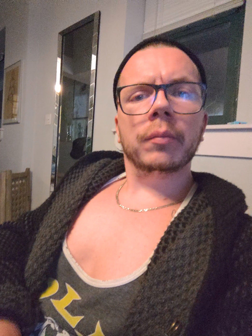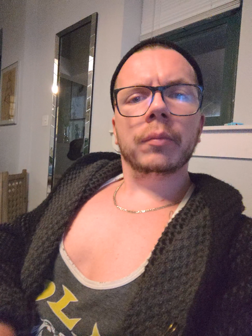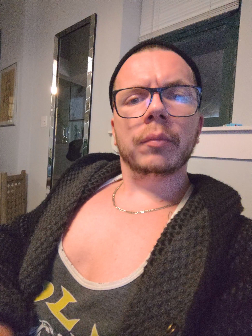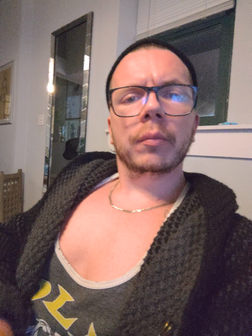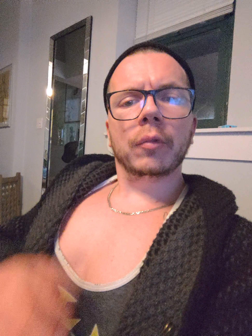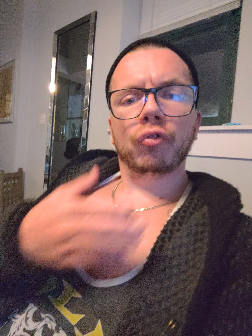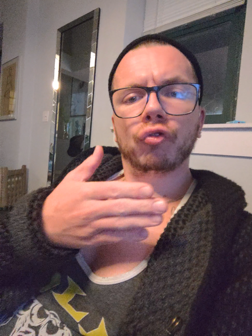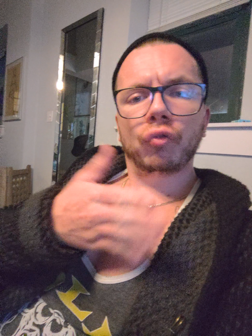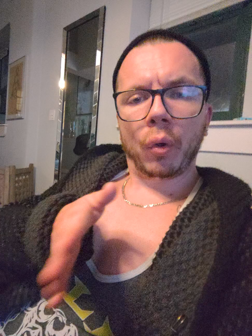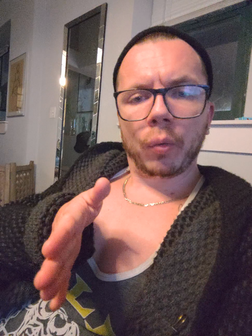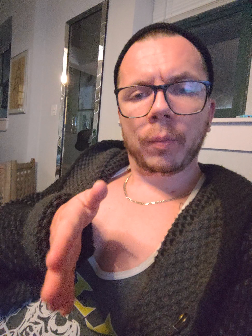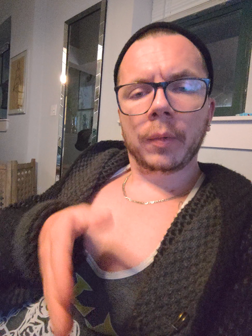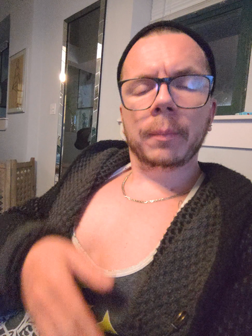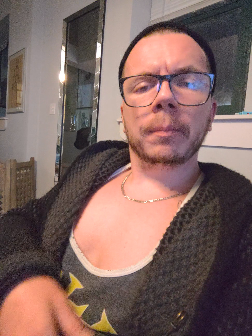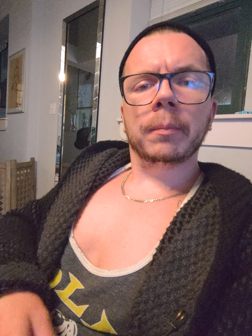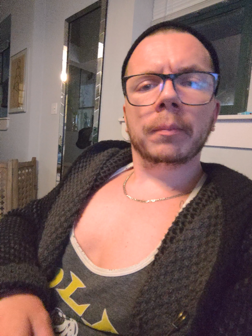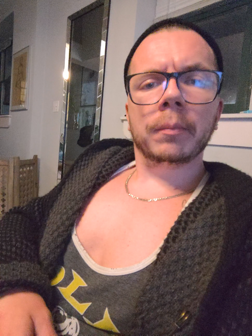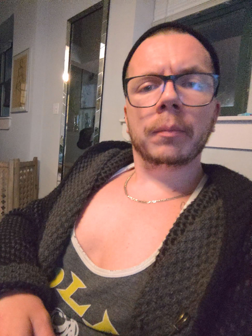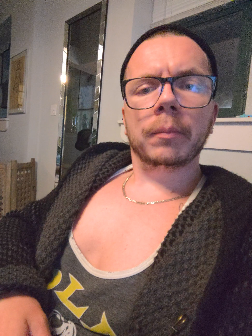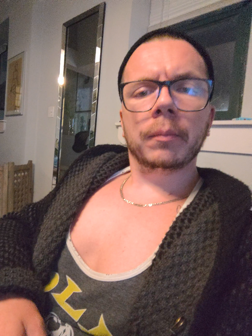room